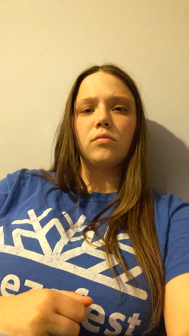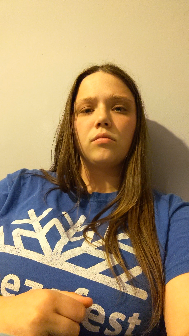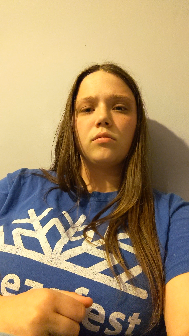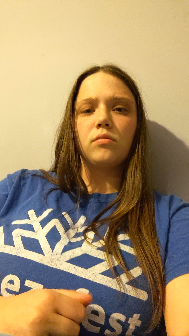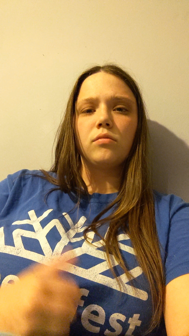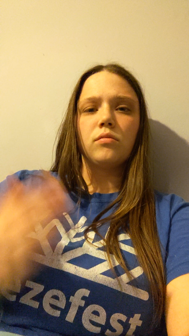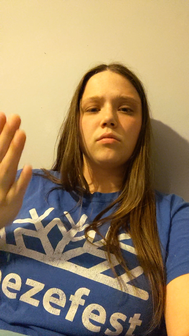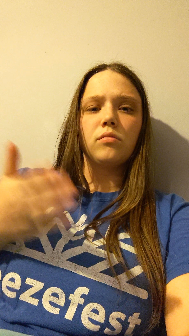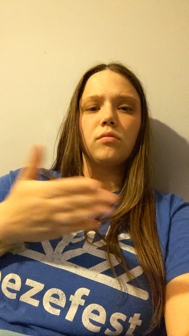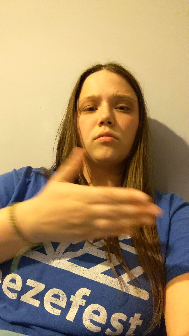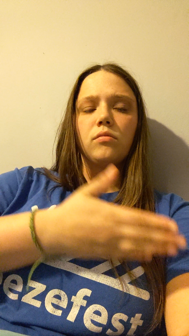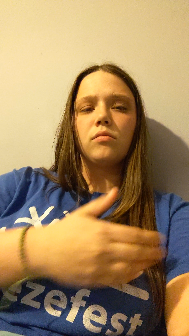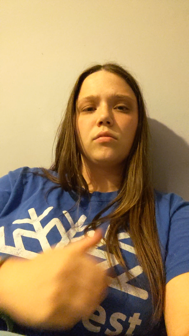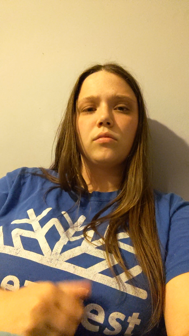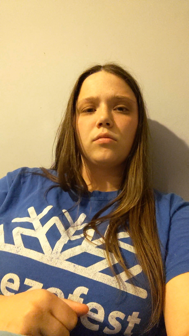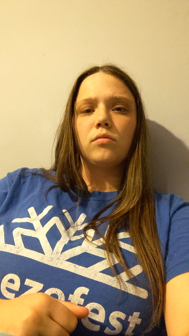carry